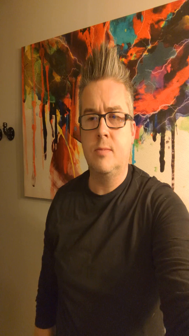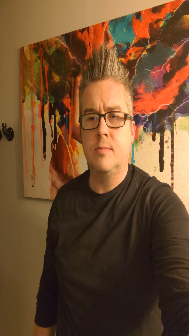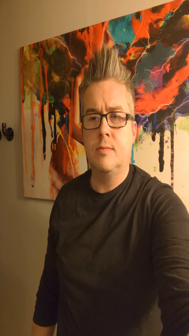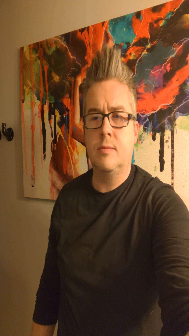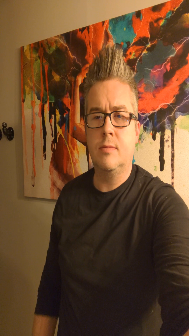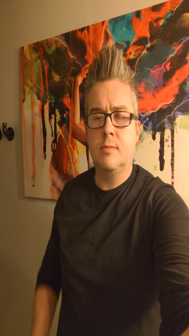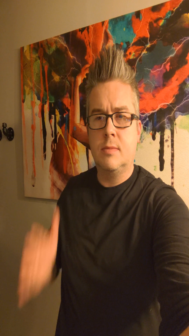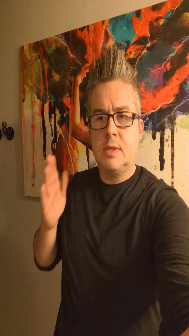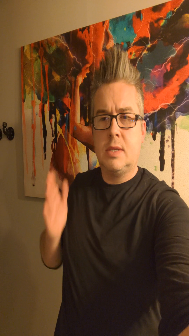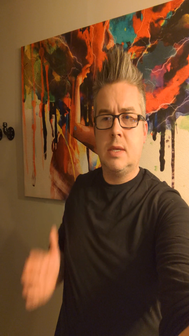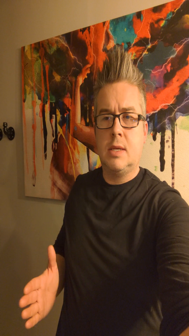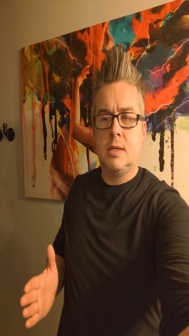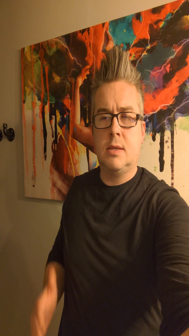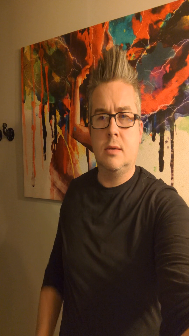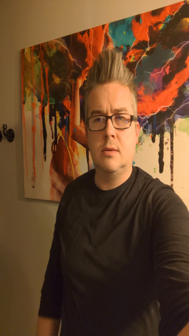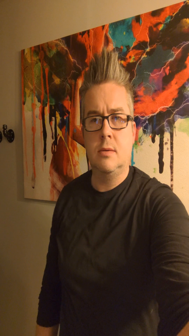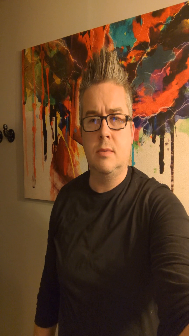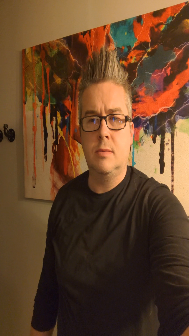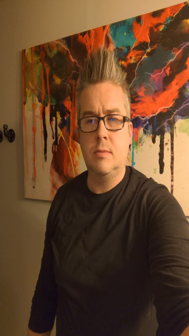beside